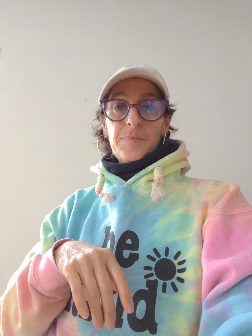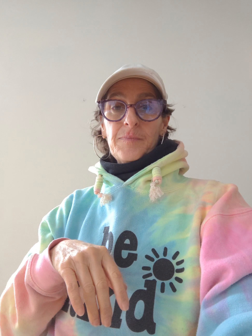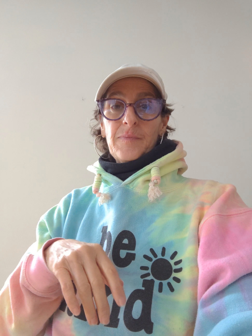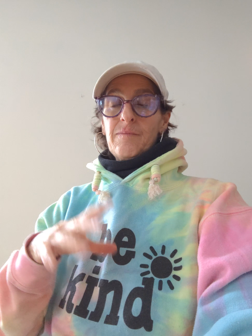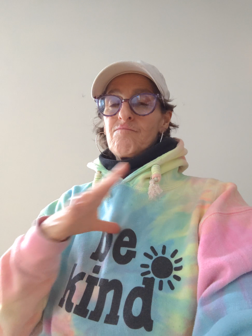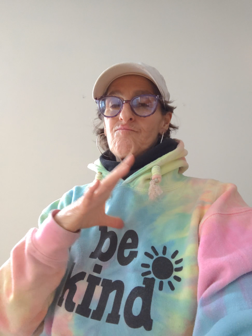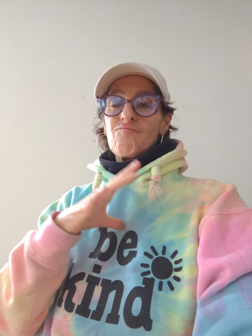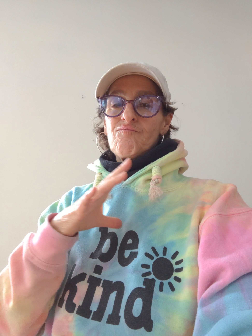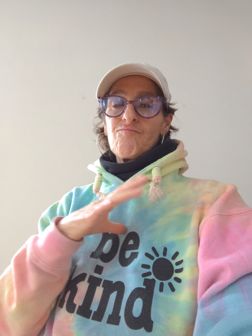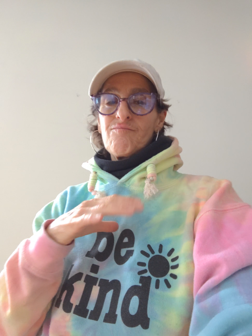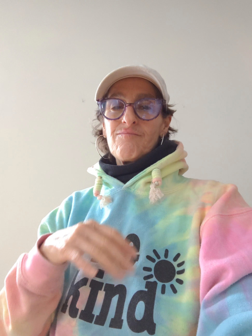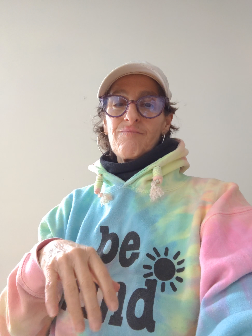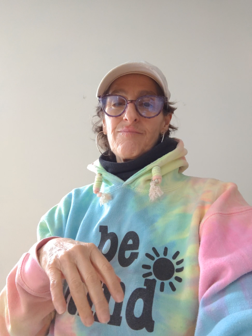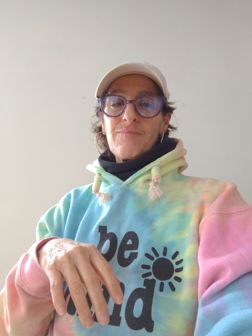fine